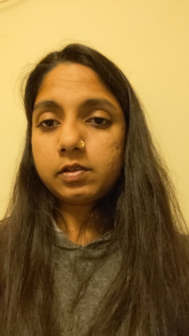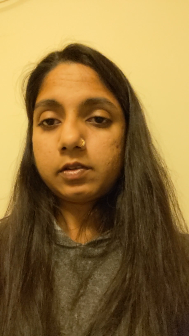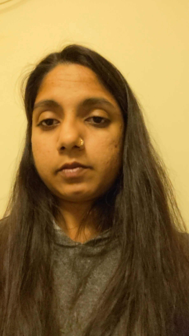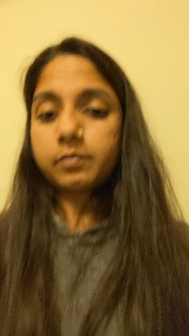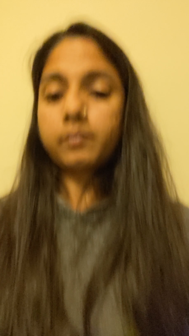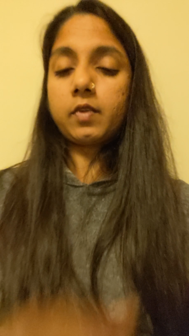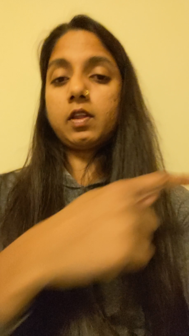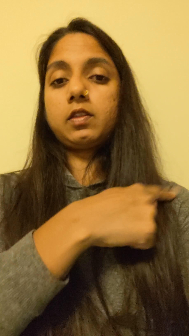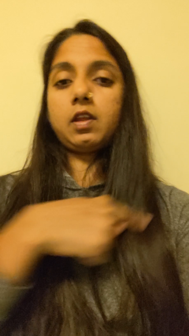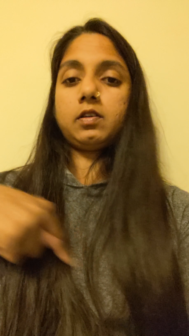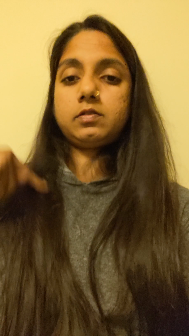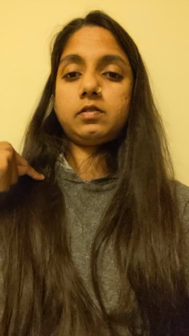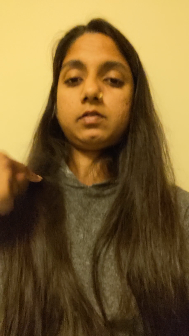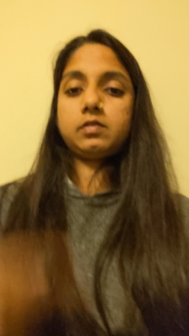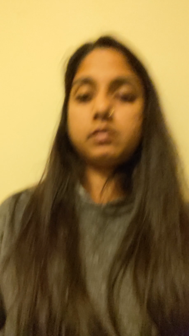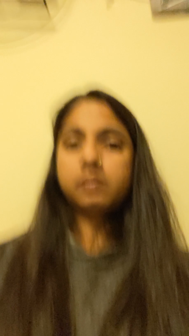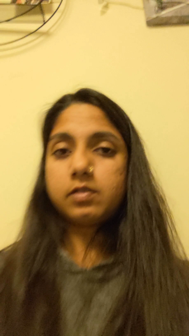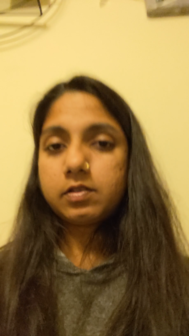necklace